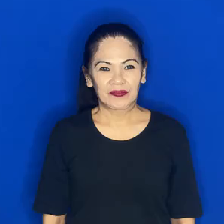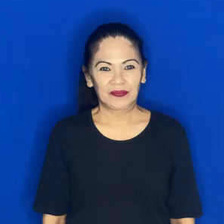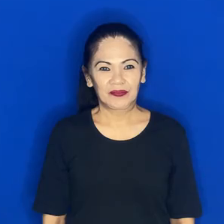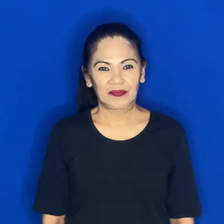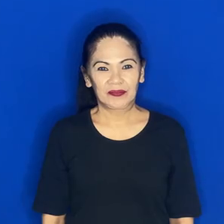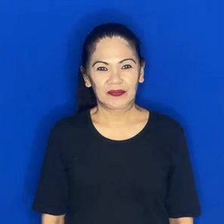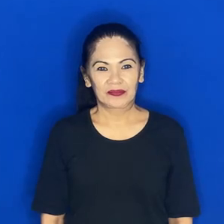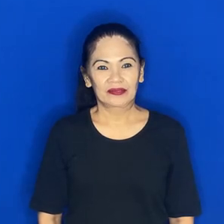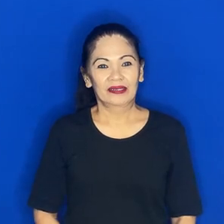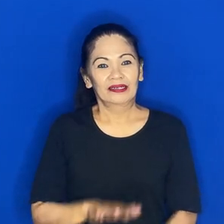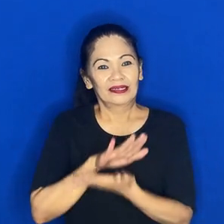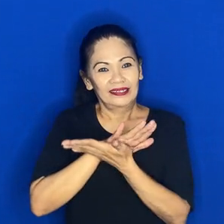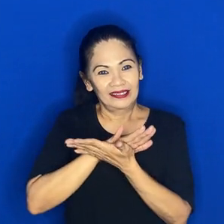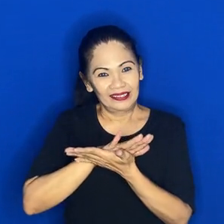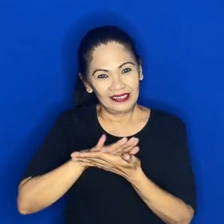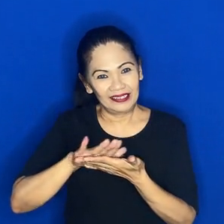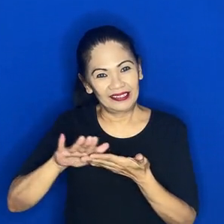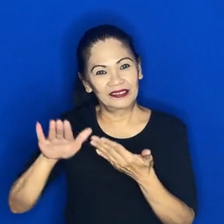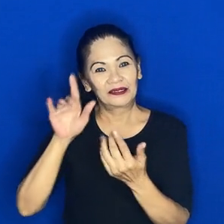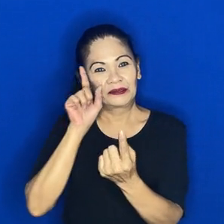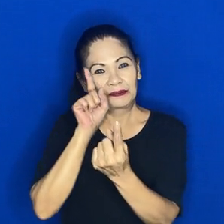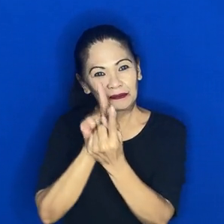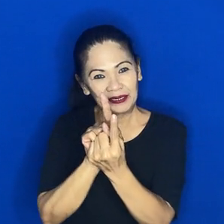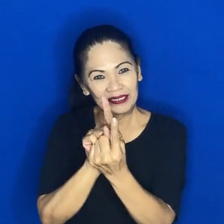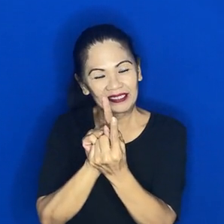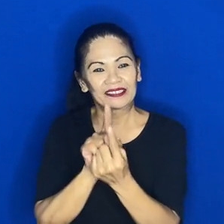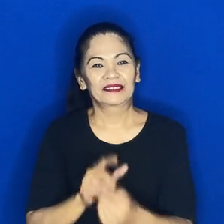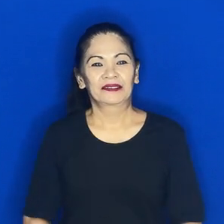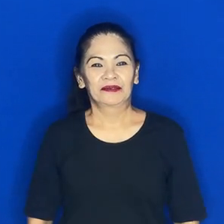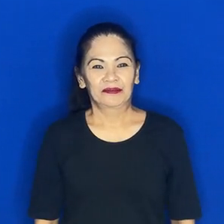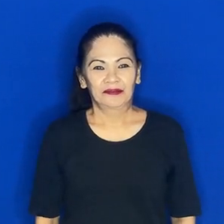nice to meet you